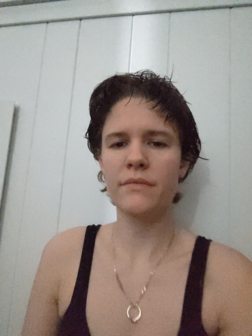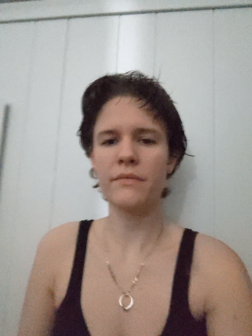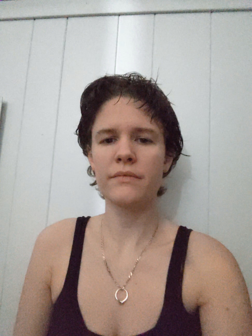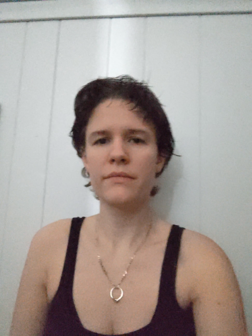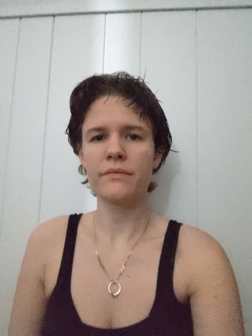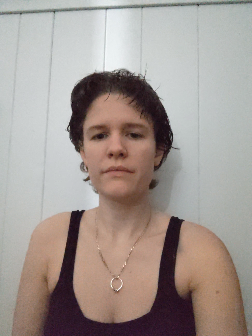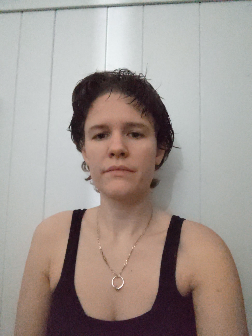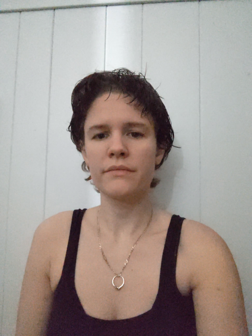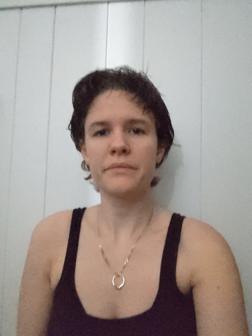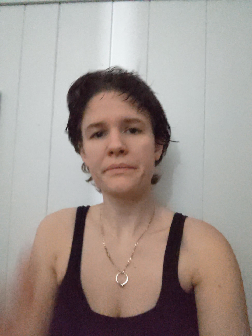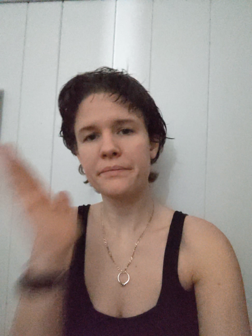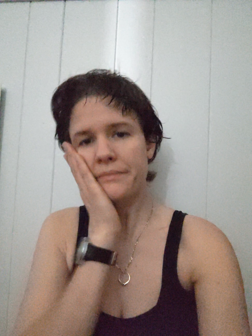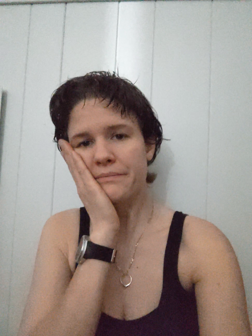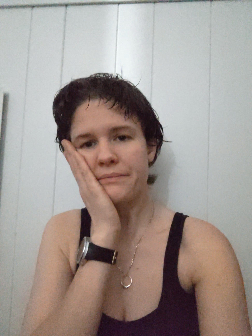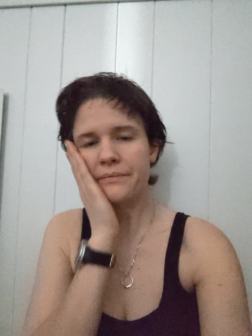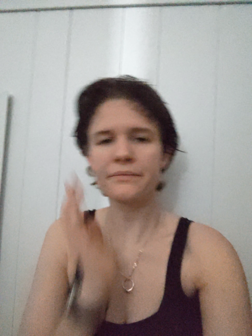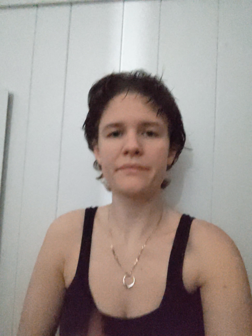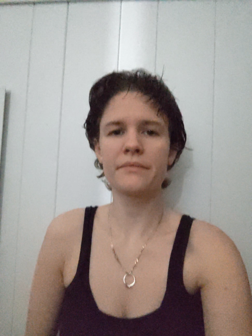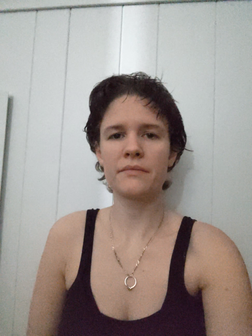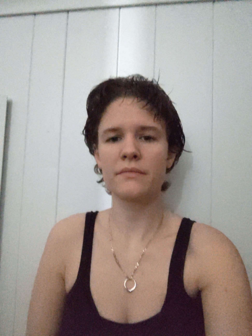bed